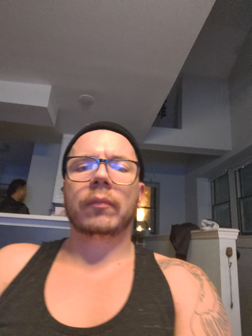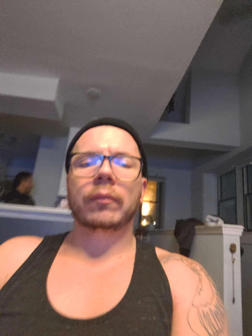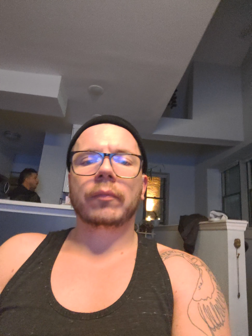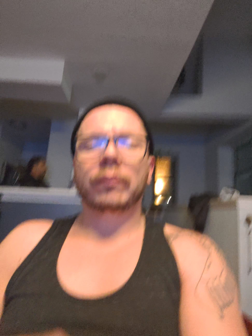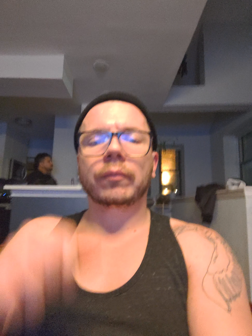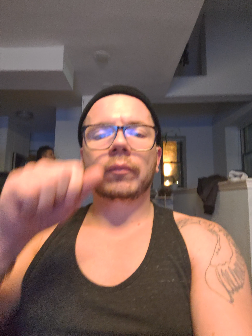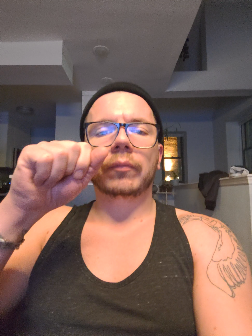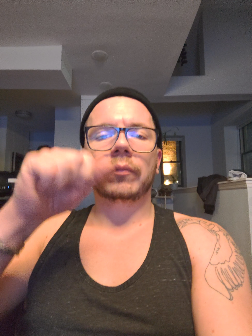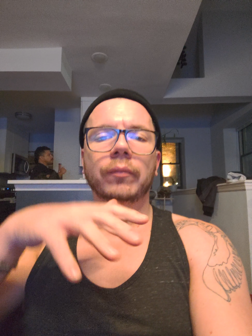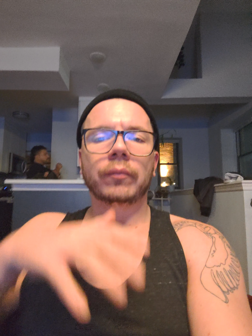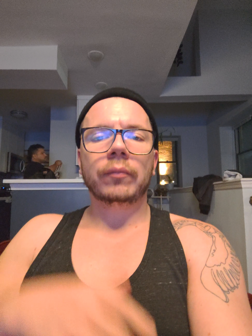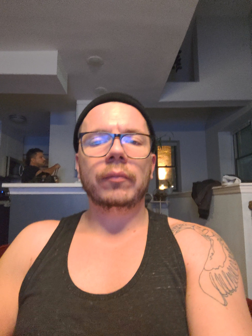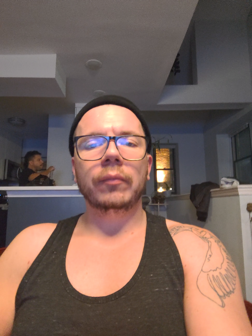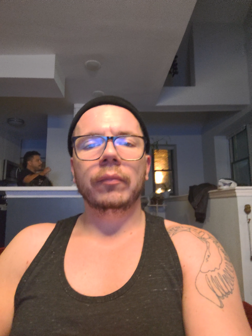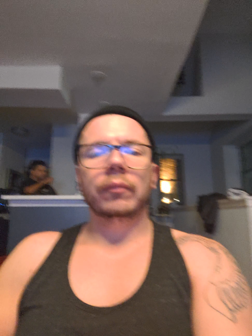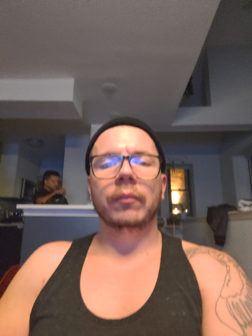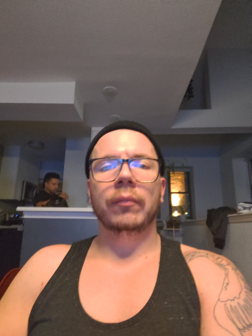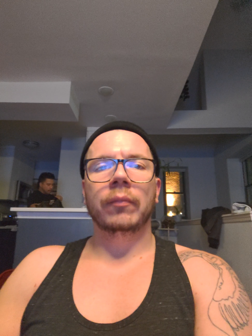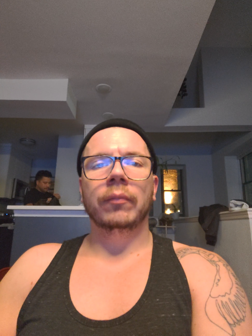drop